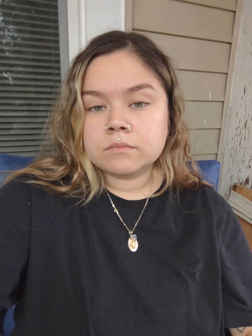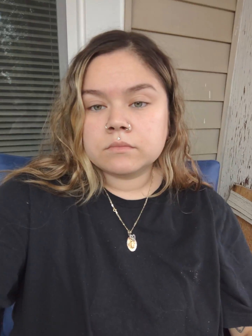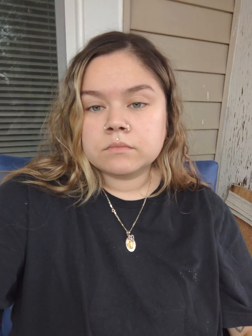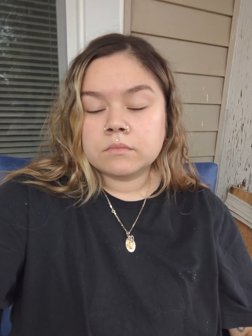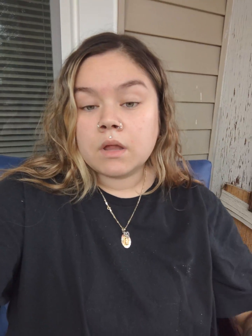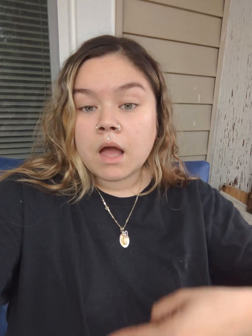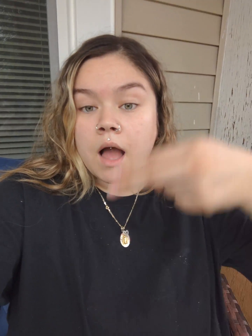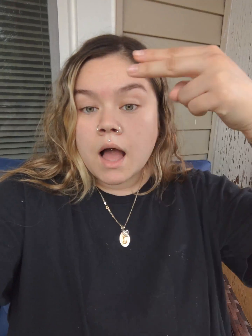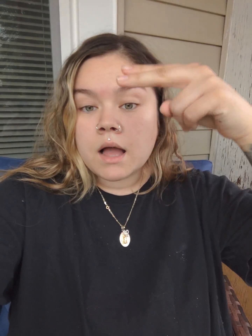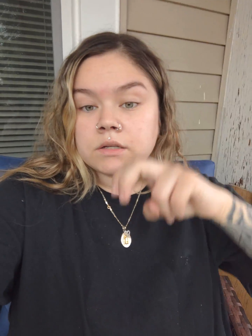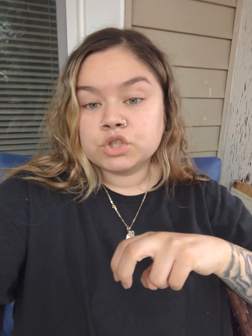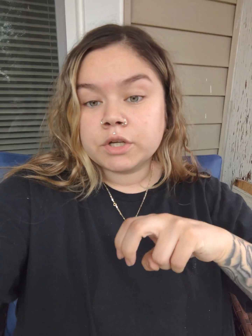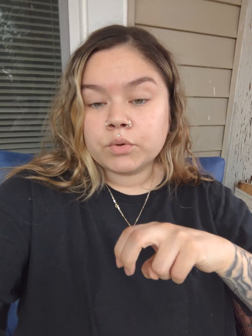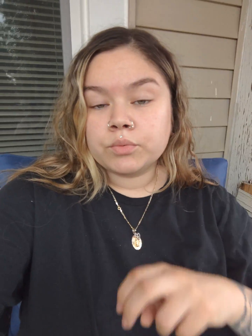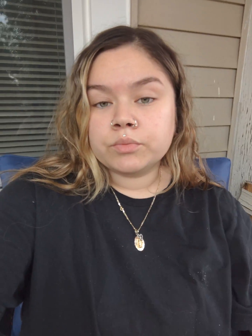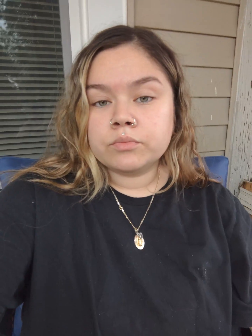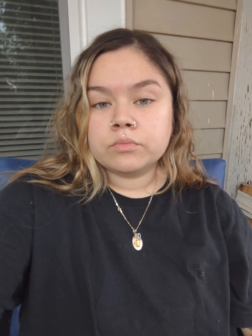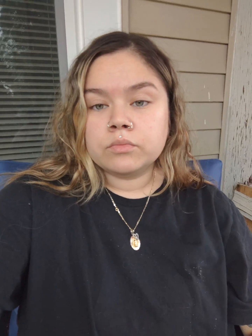high chair